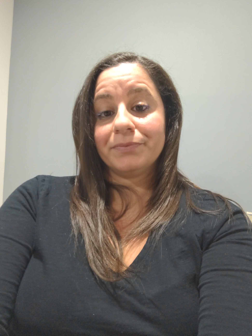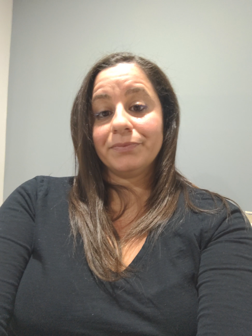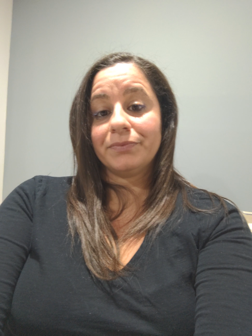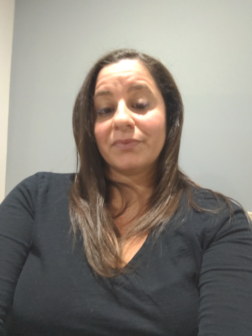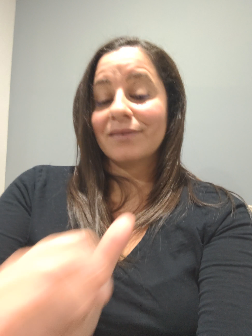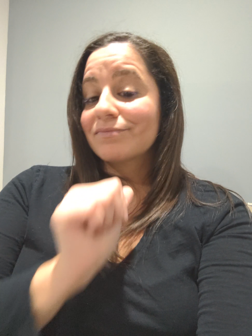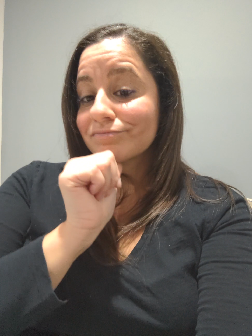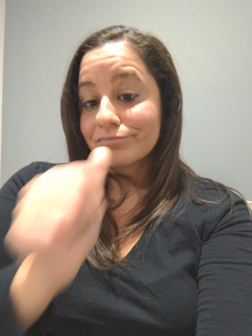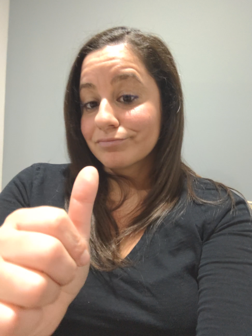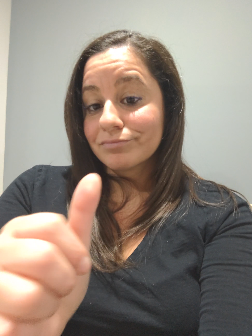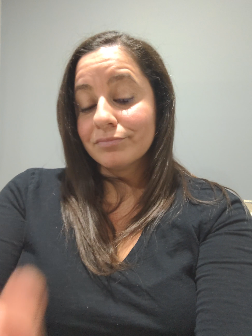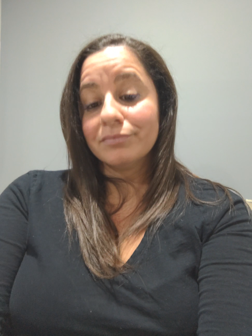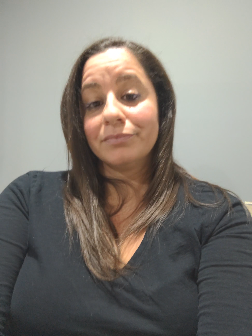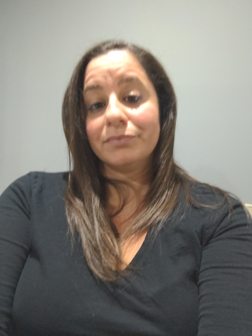not